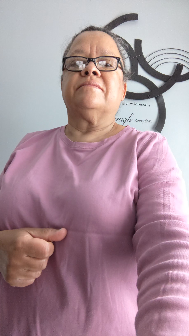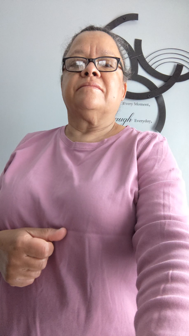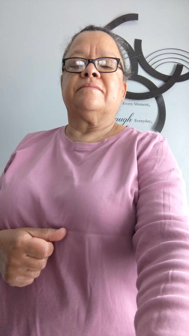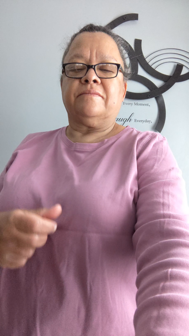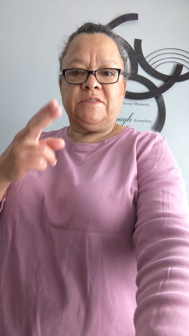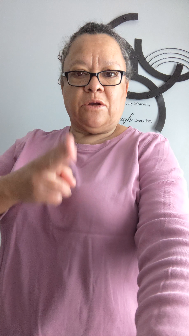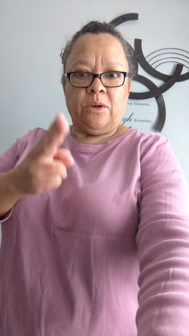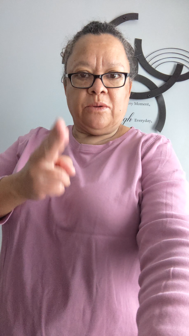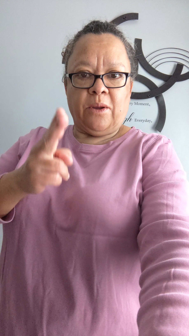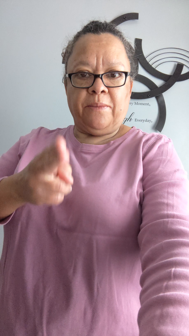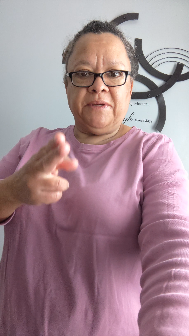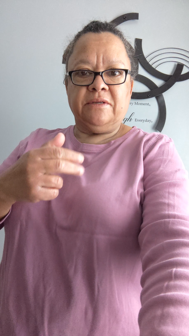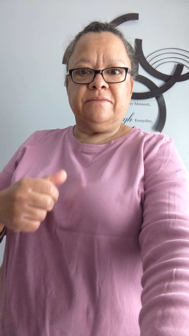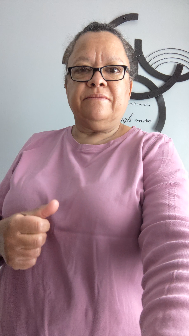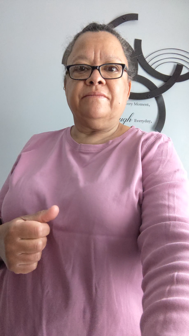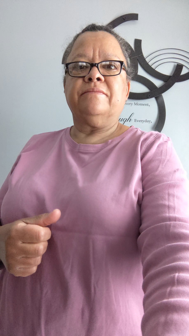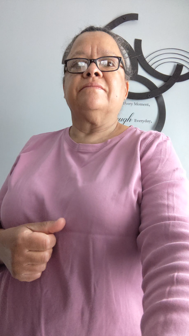hurry